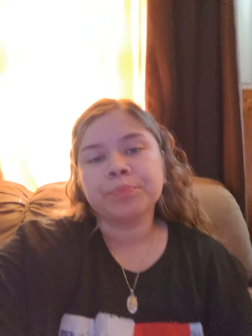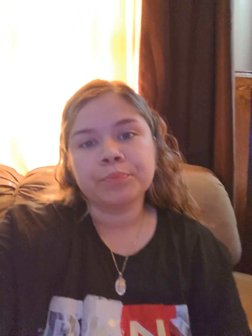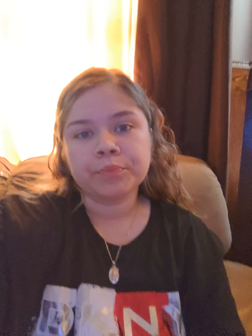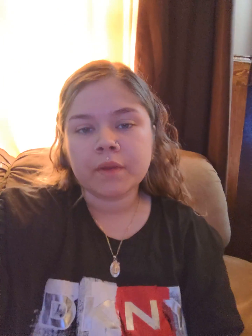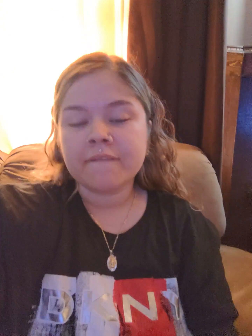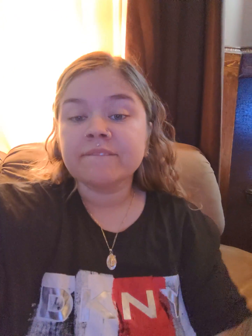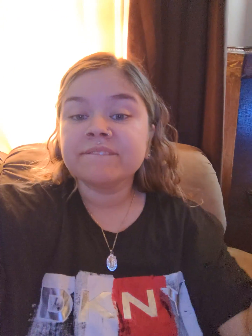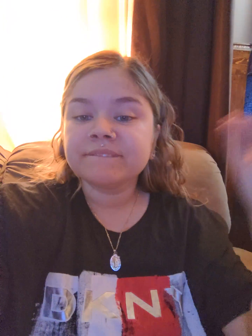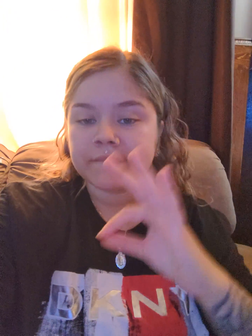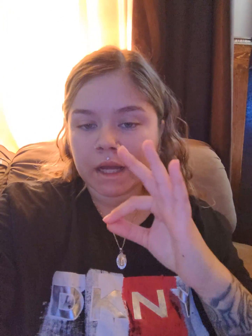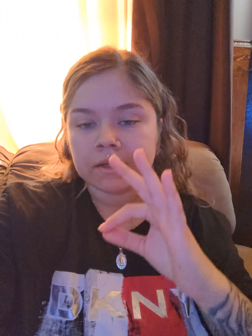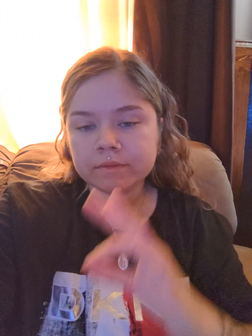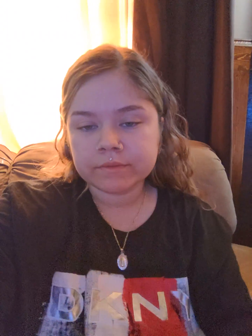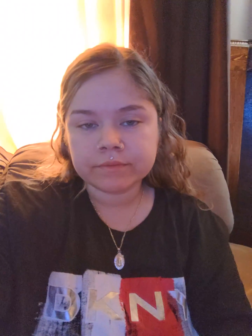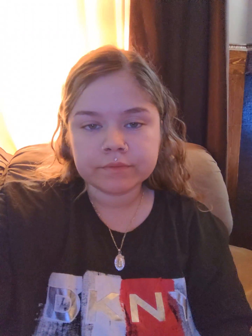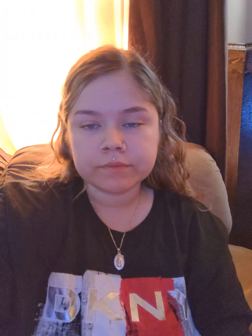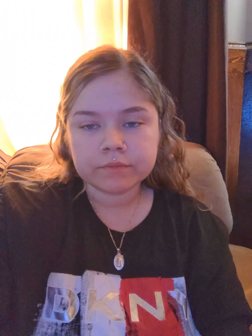fit